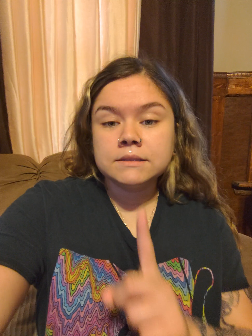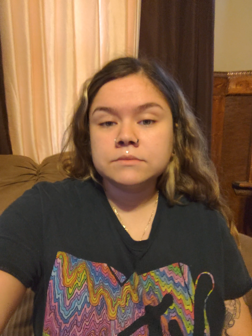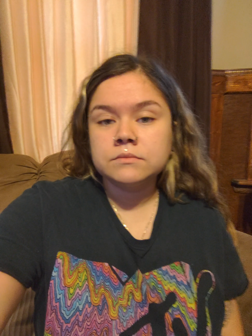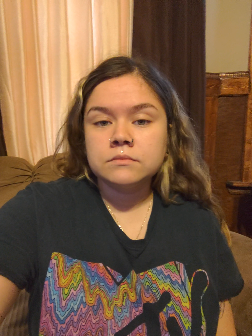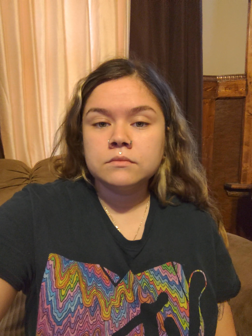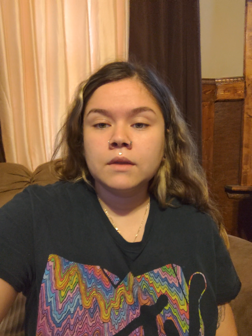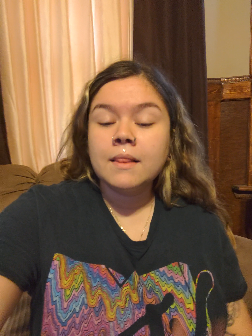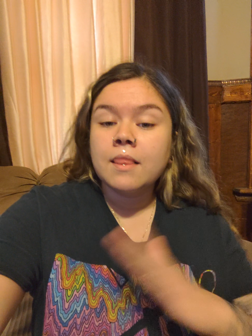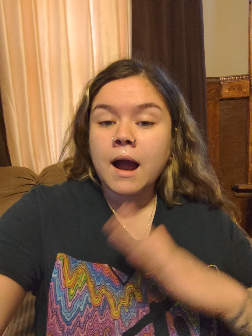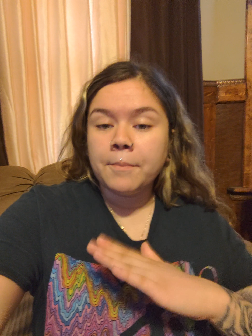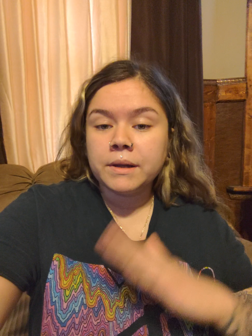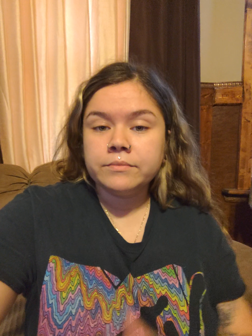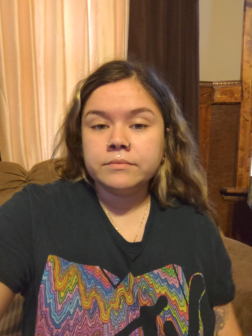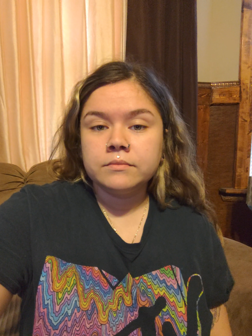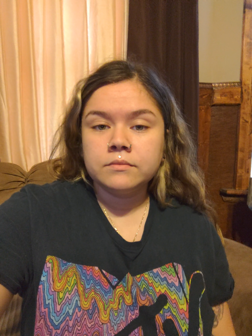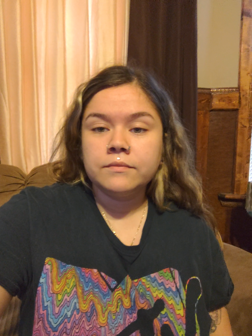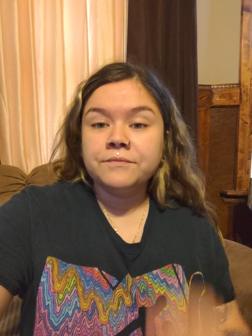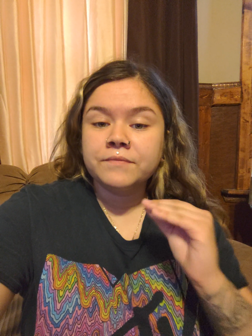clap